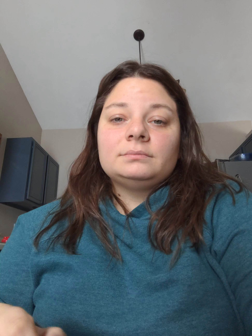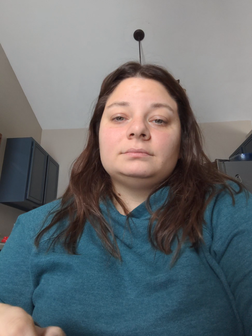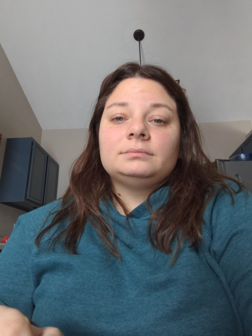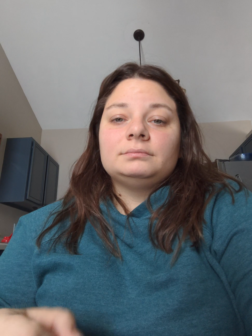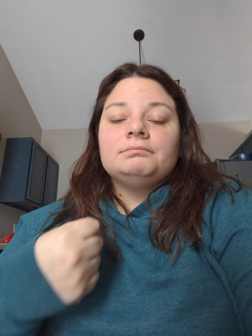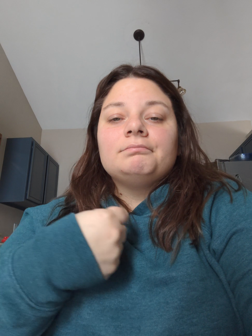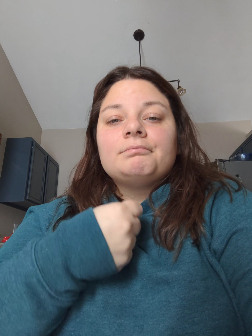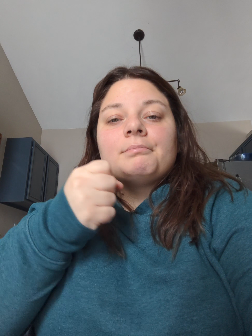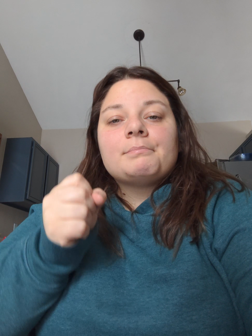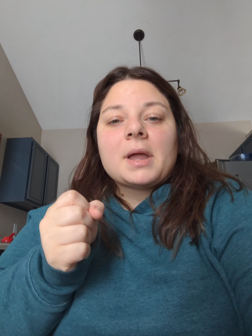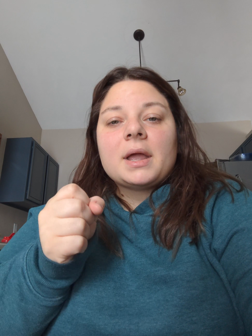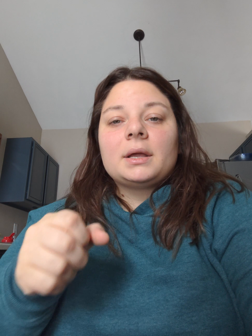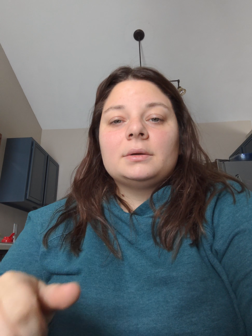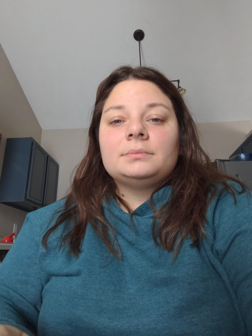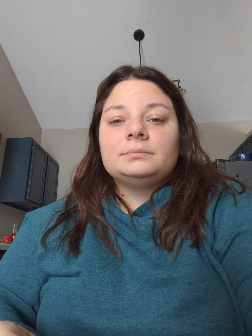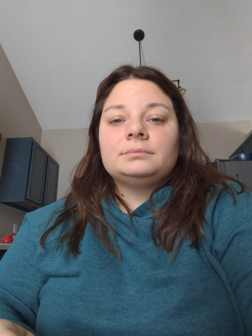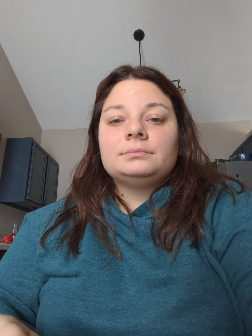make